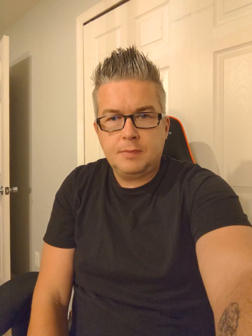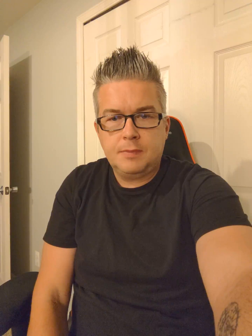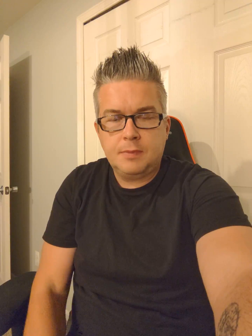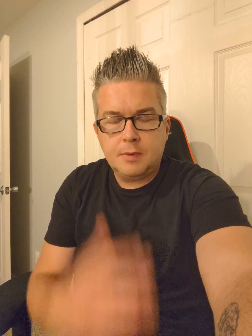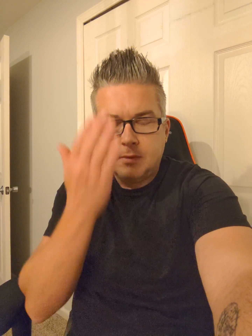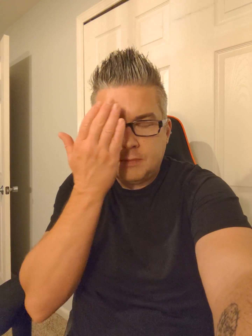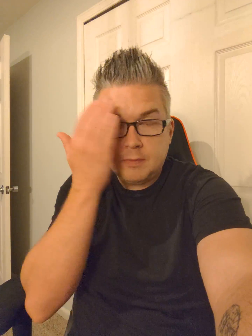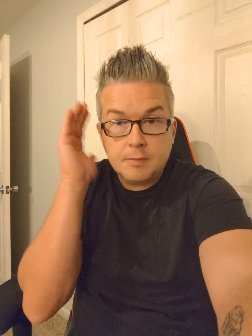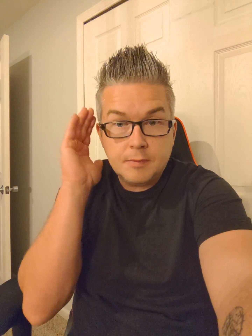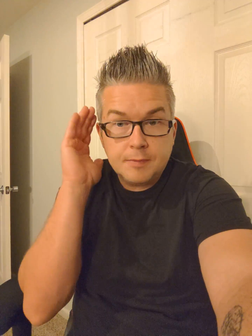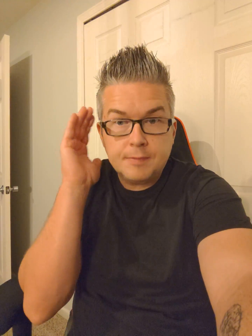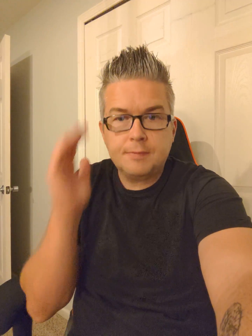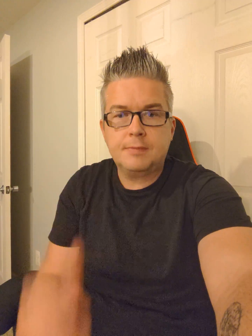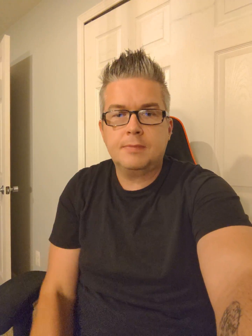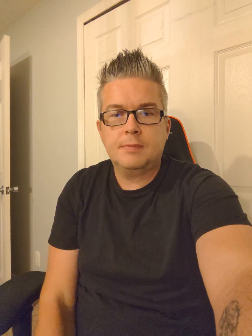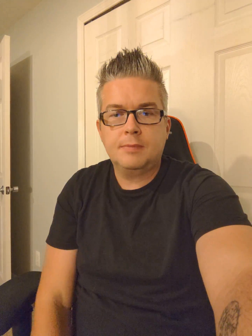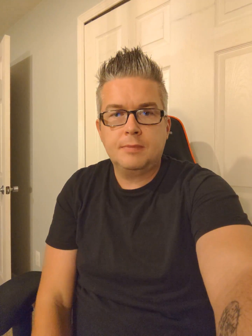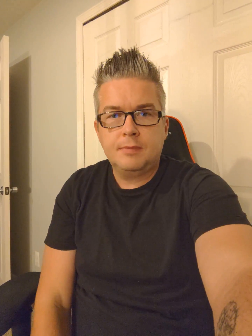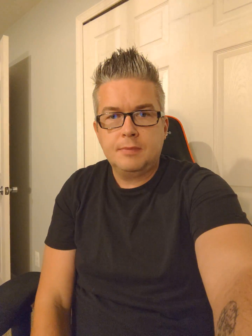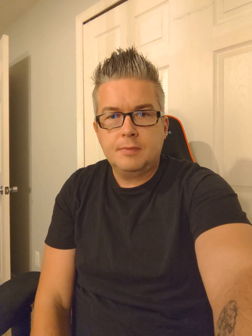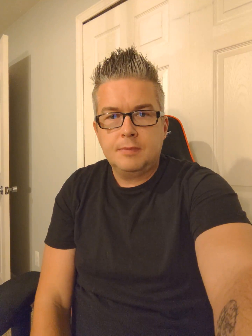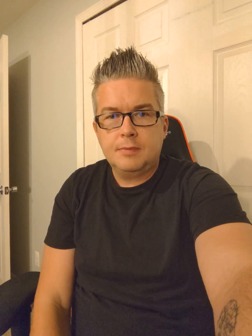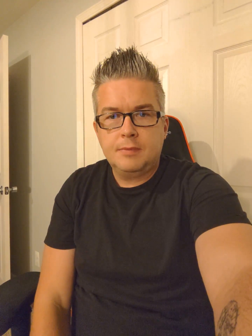peekaboo